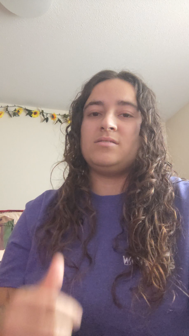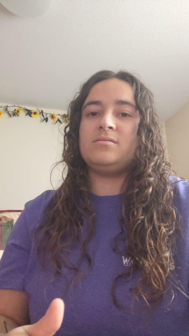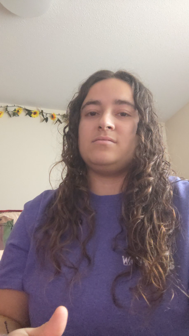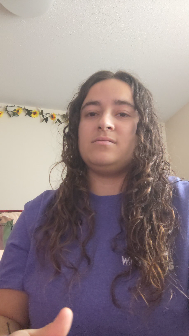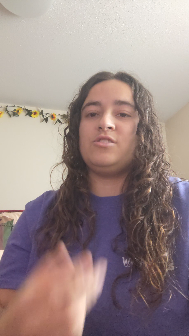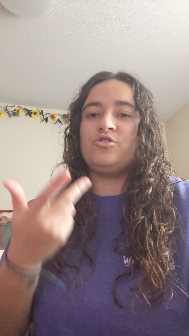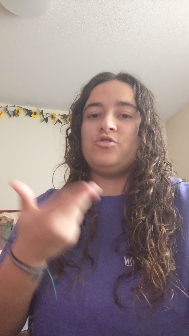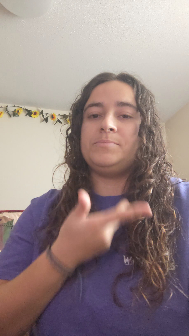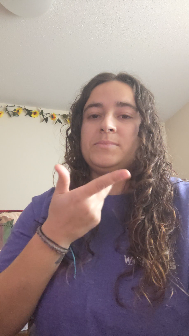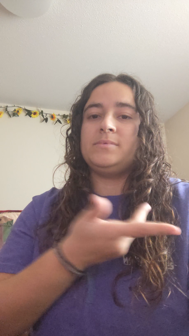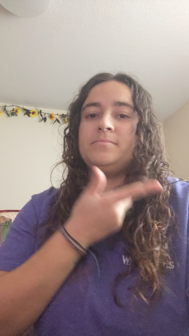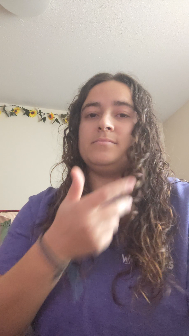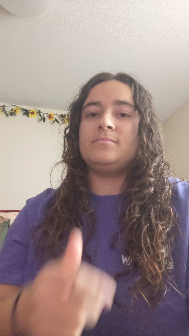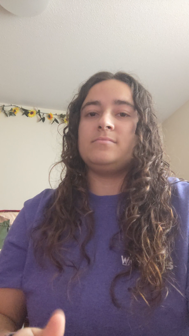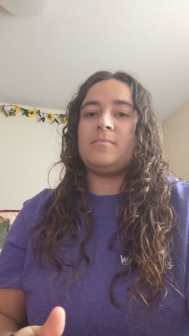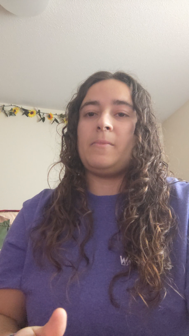sheep